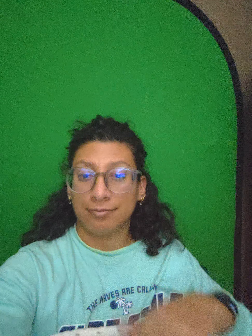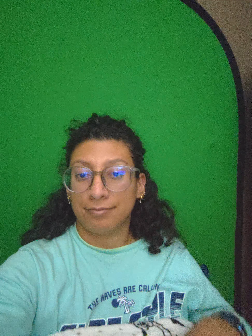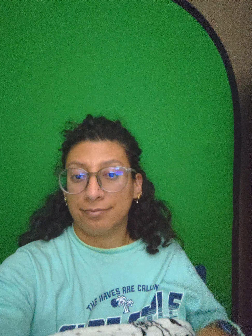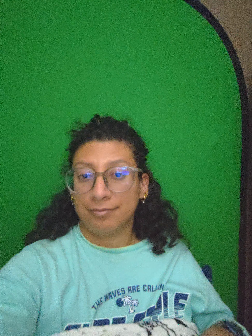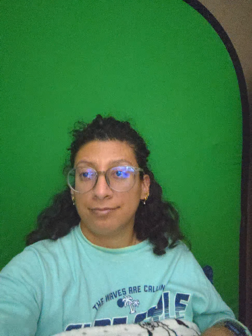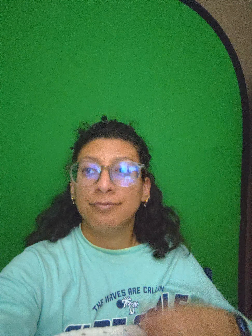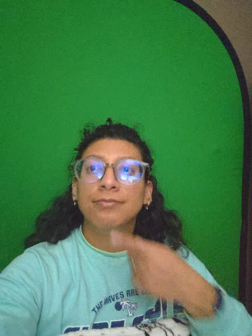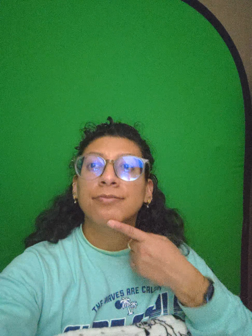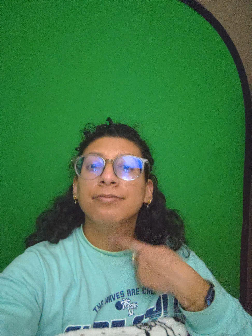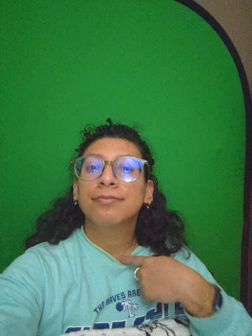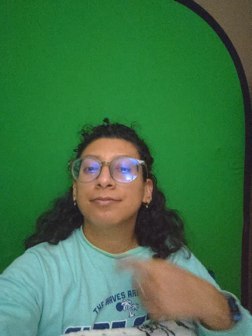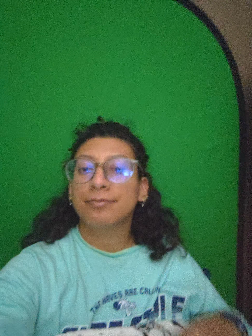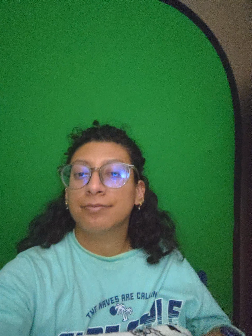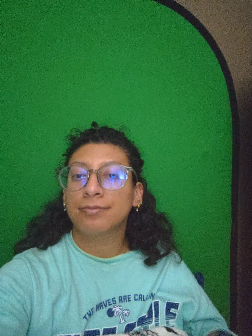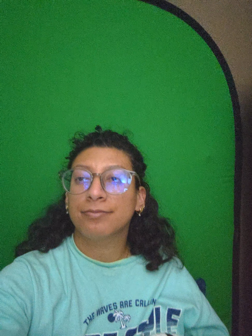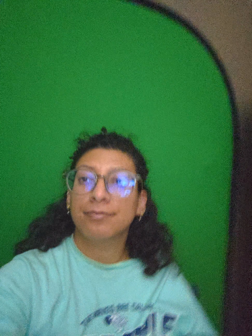thirsty